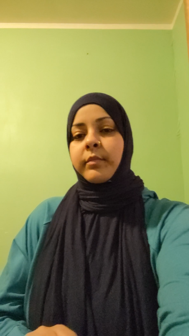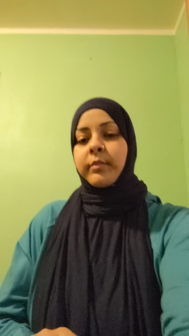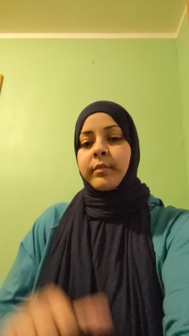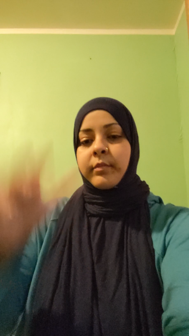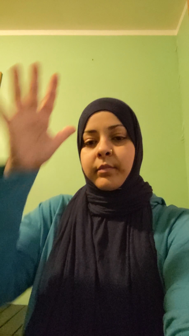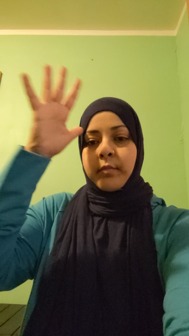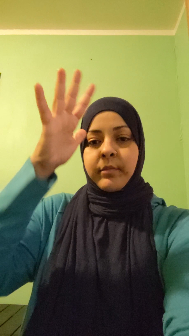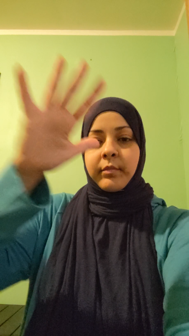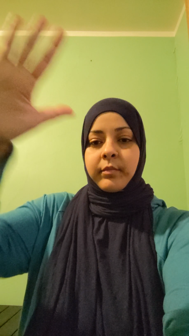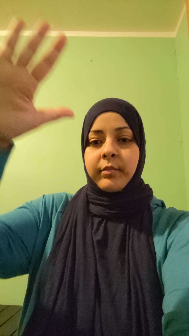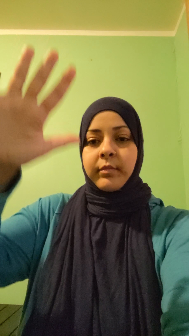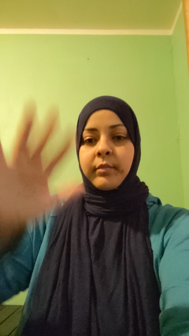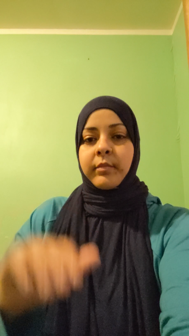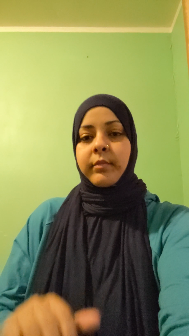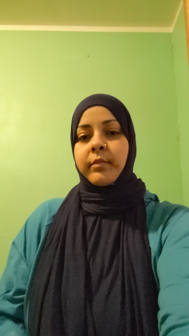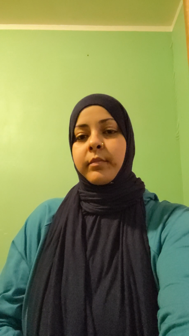moose